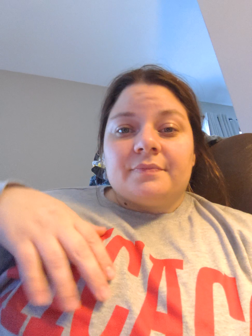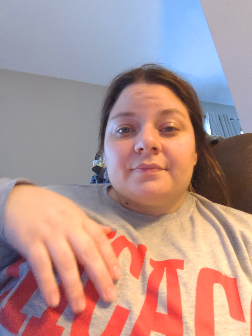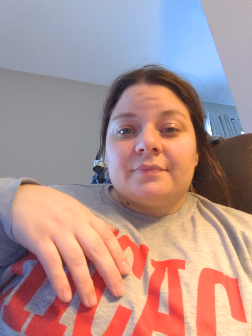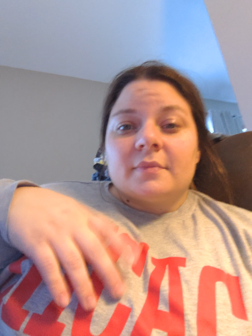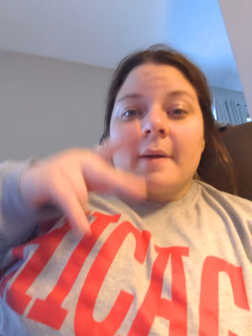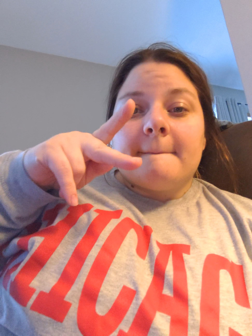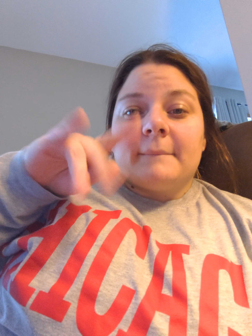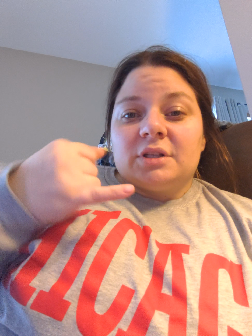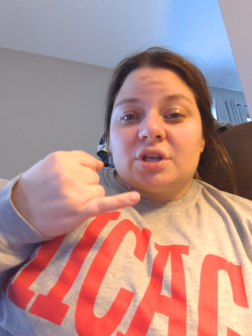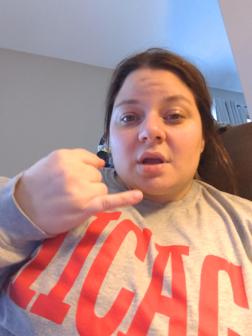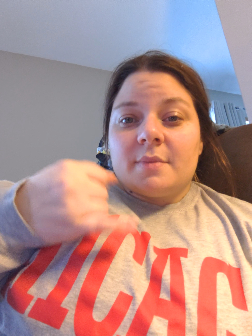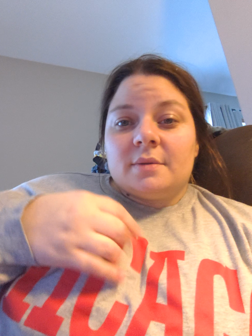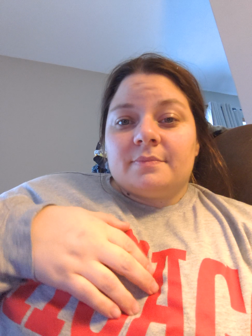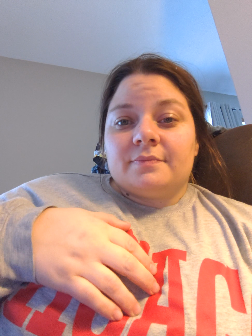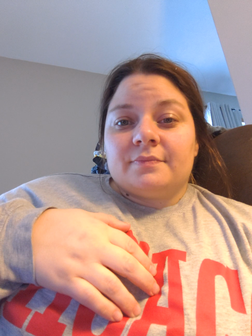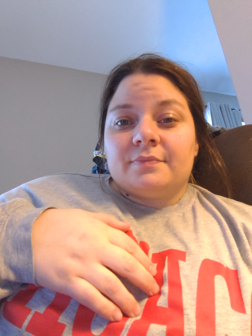pajamas